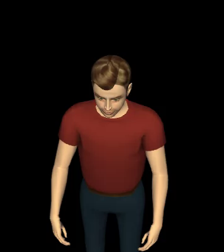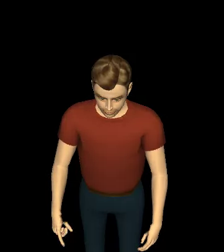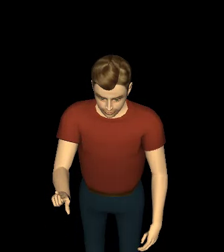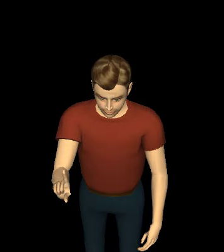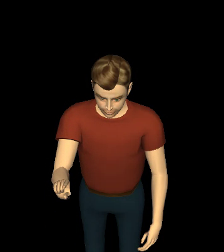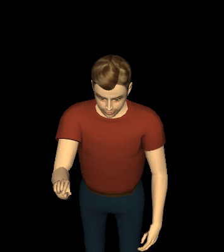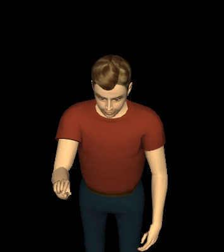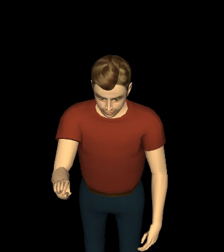20